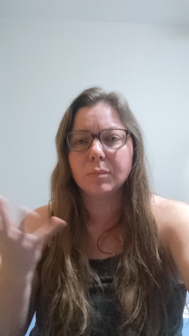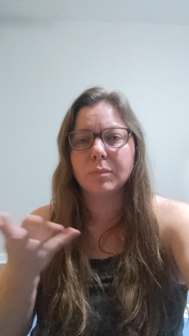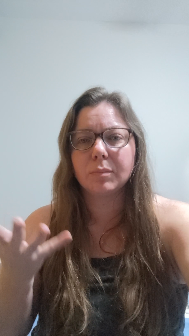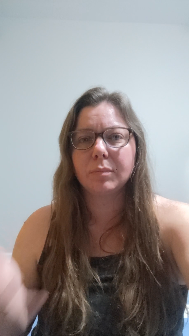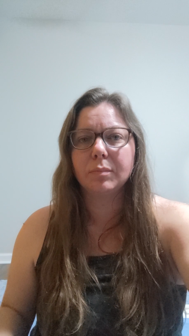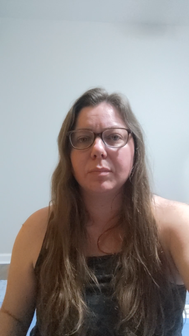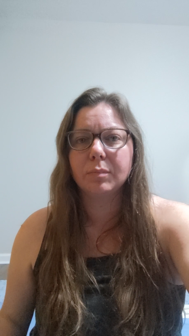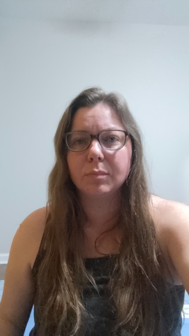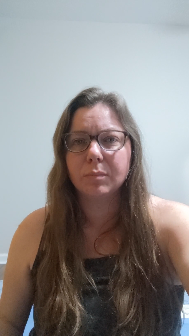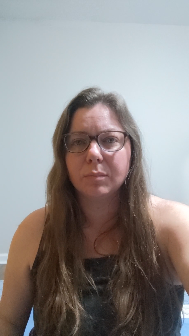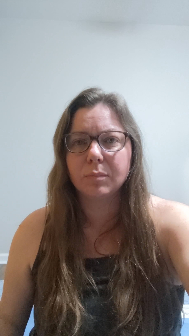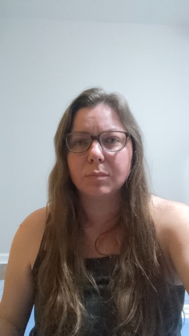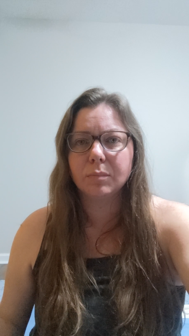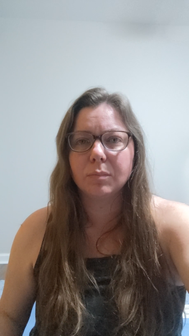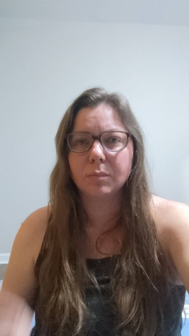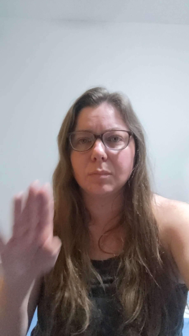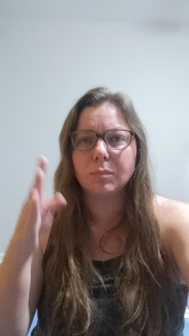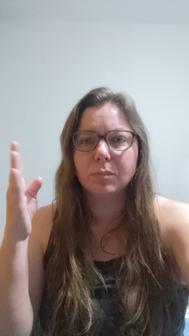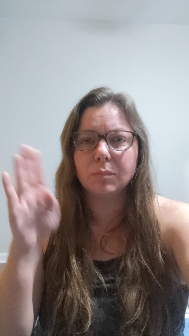door